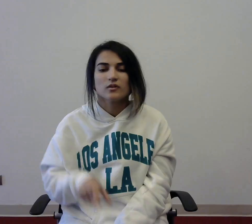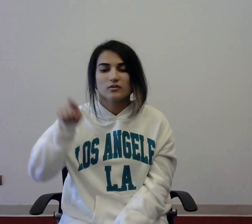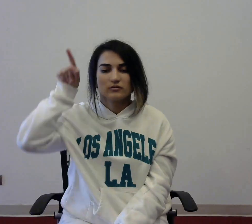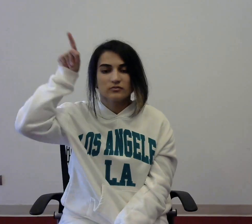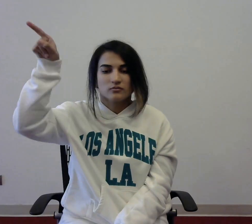onun